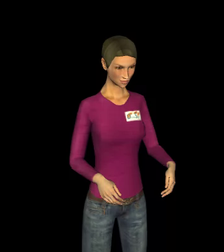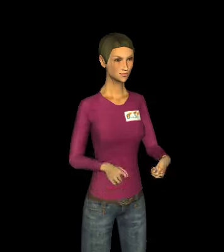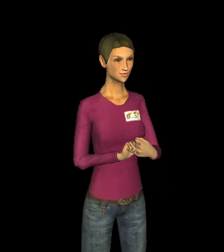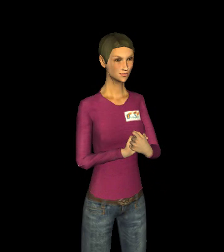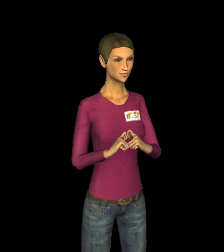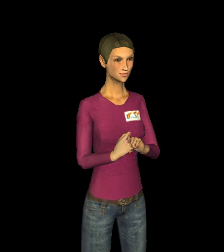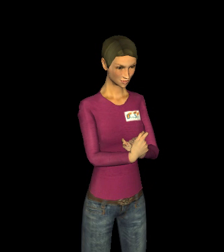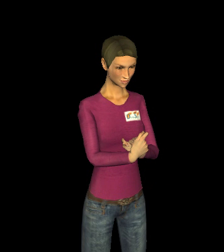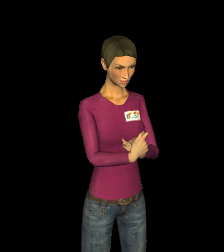يغير